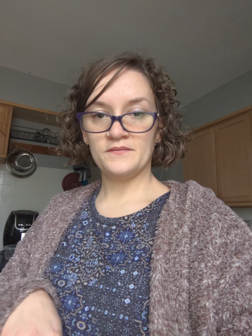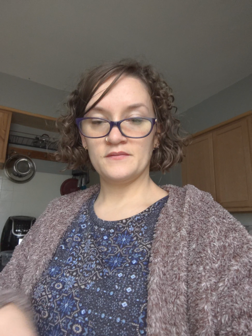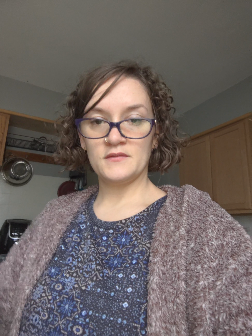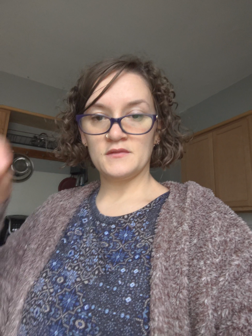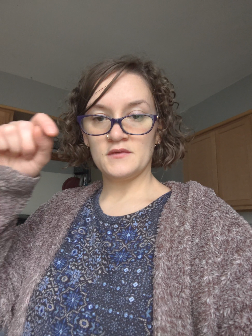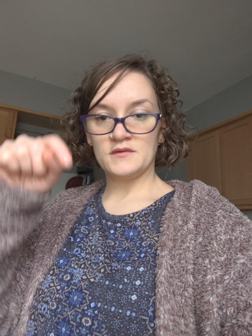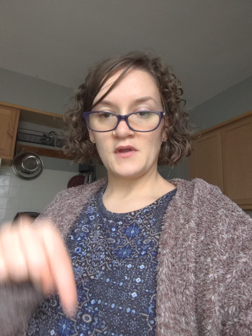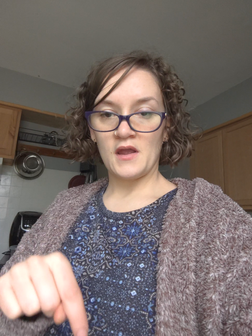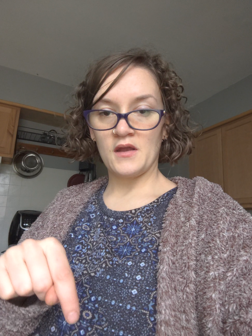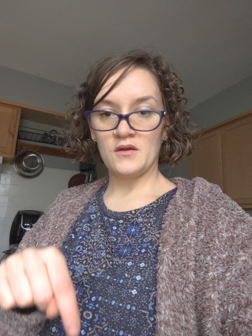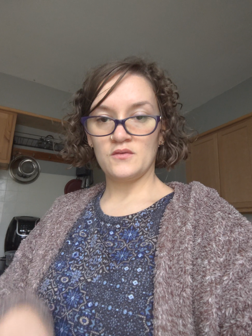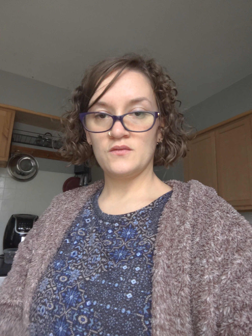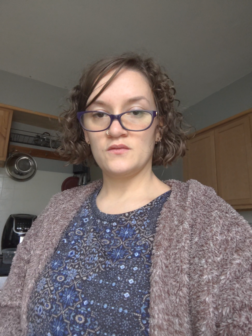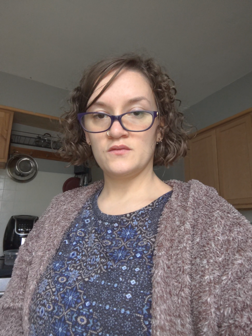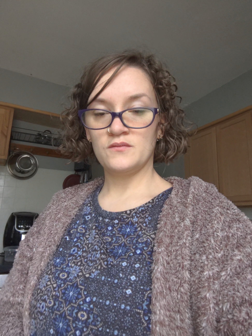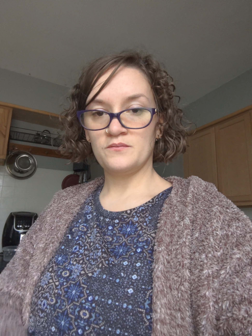down